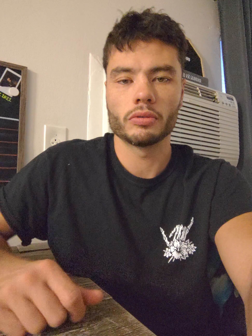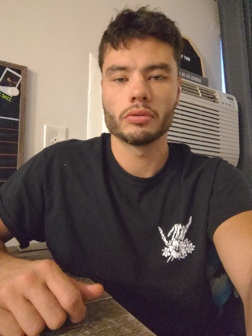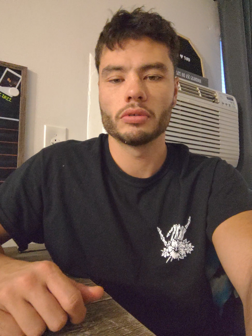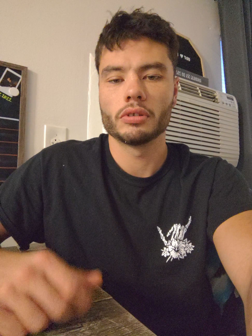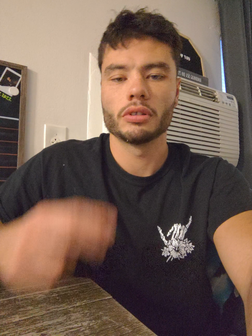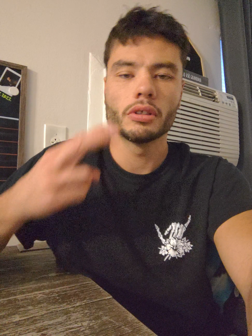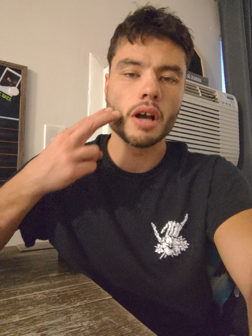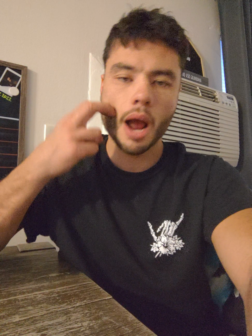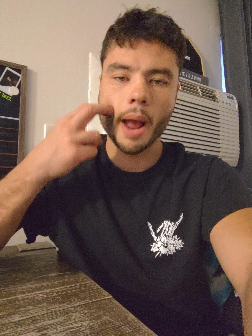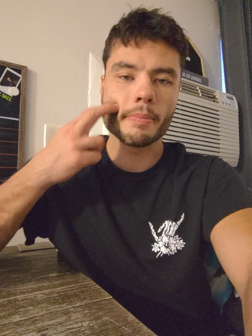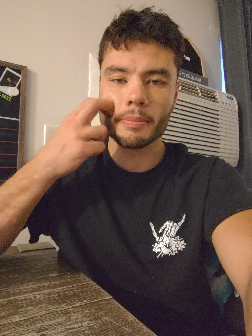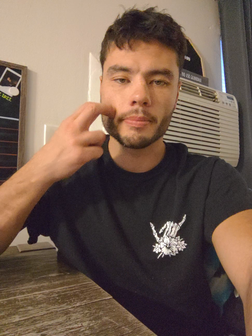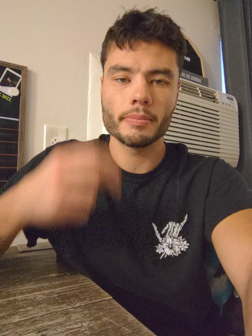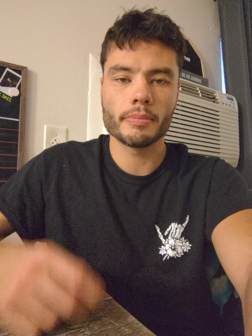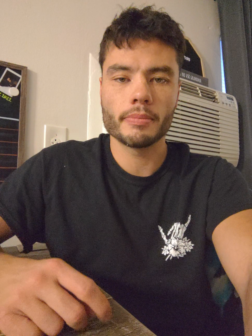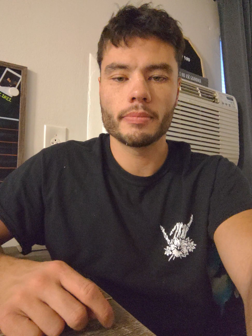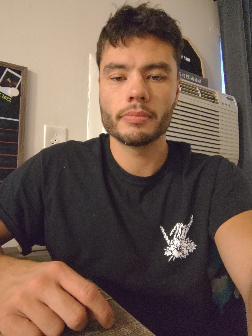gum